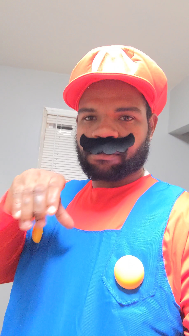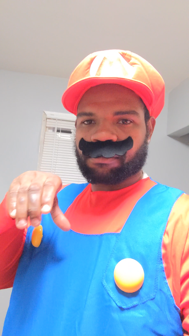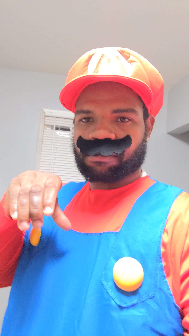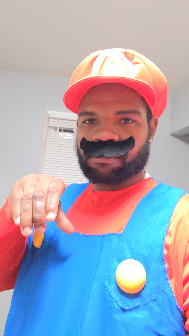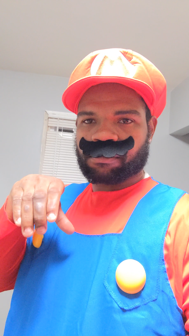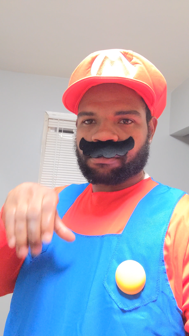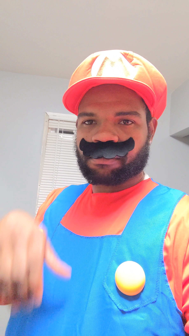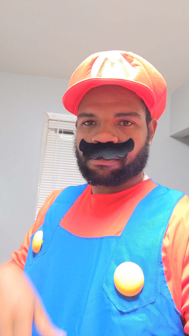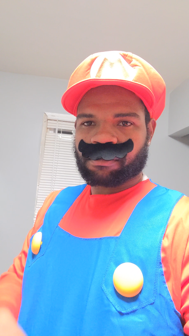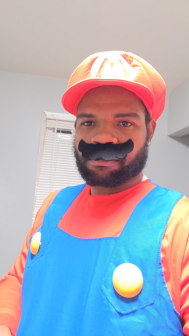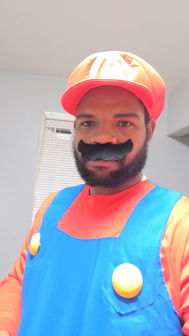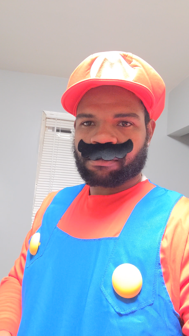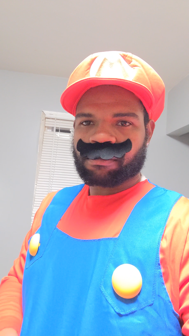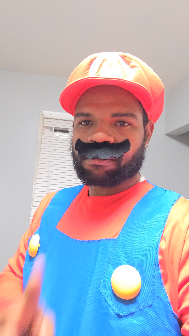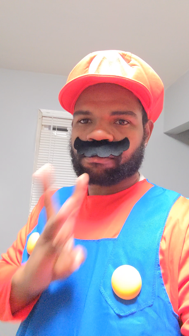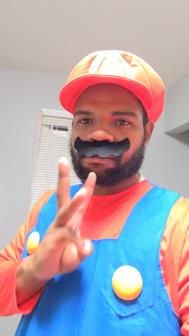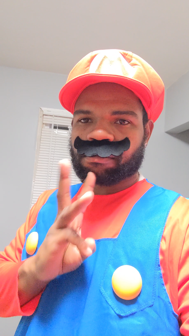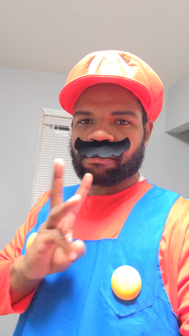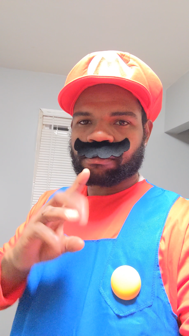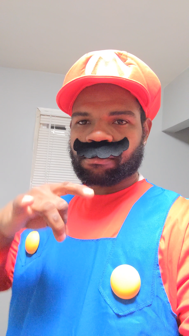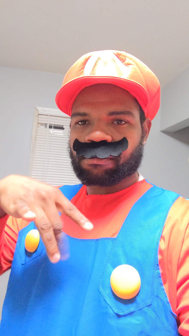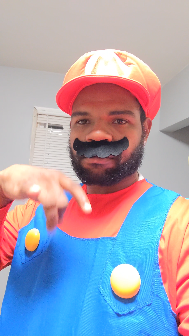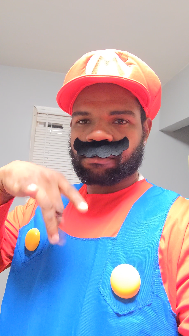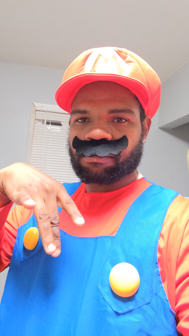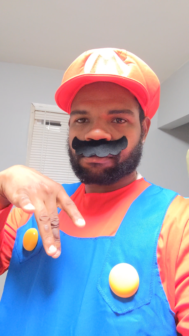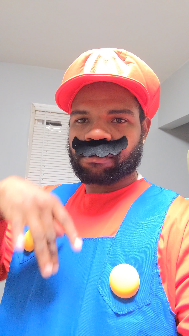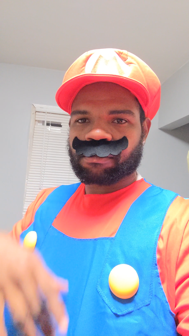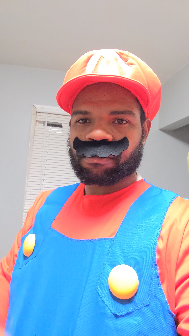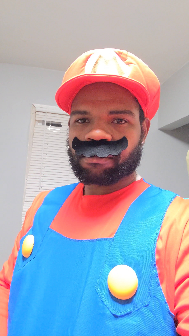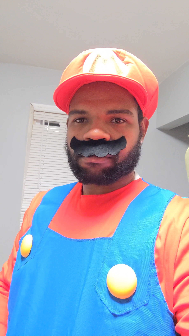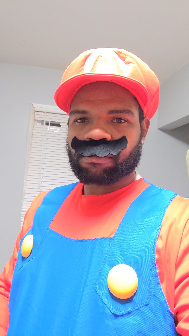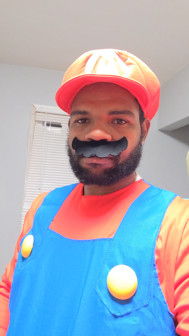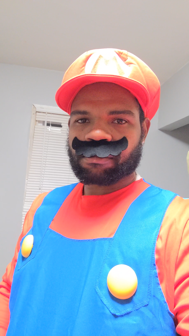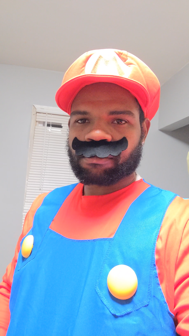melon